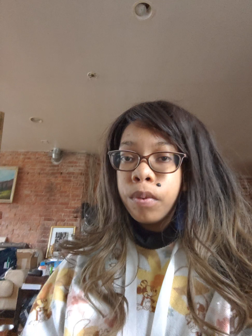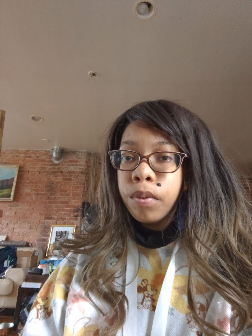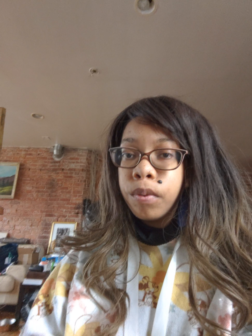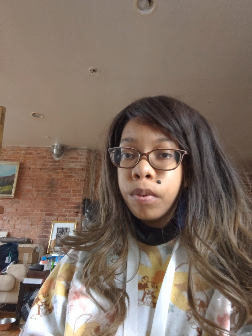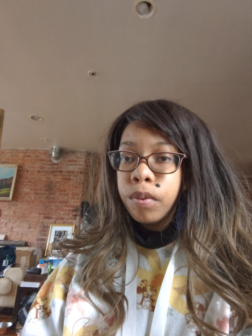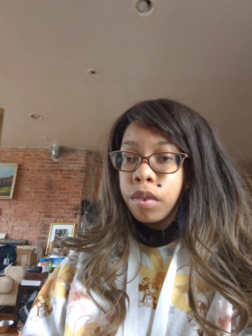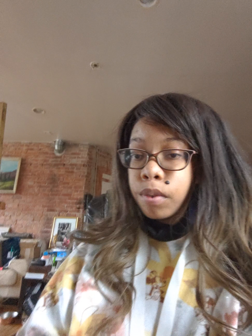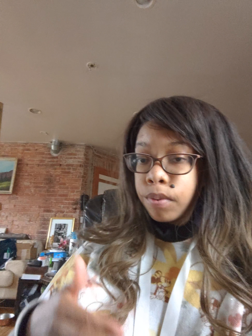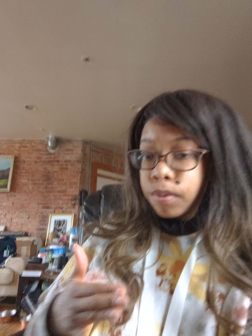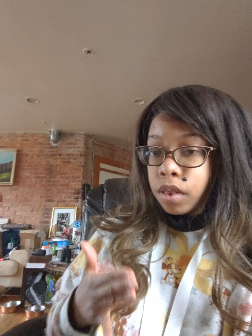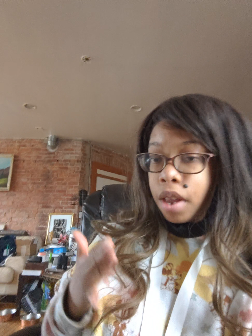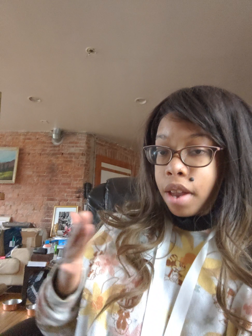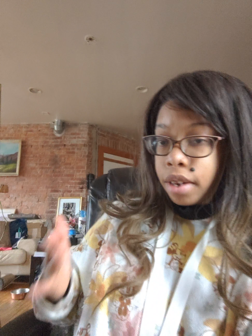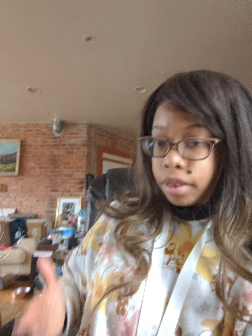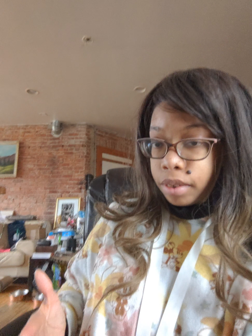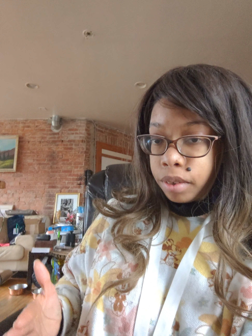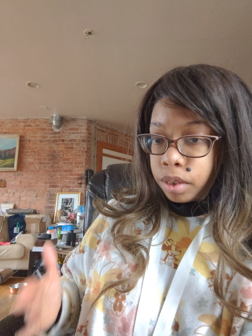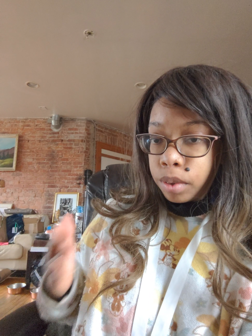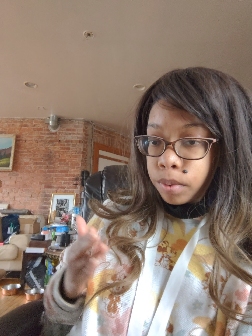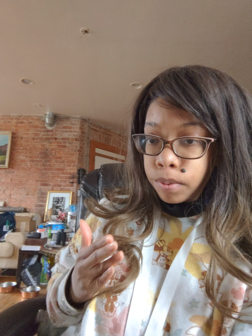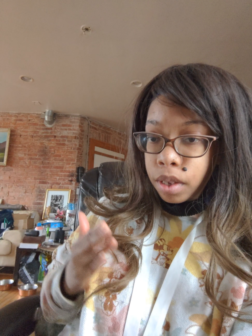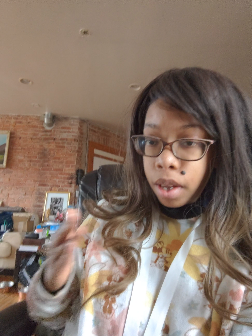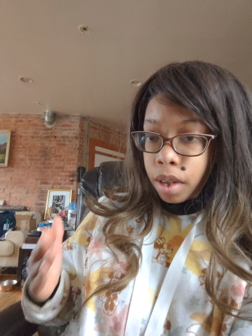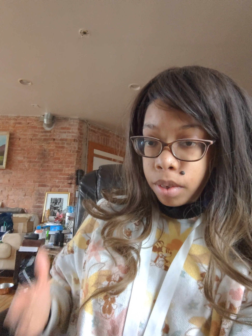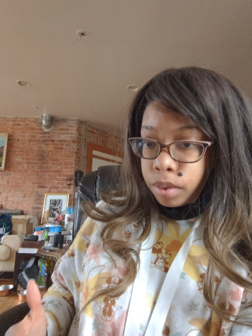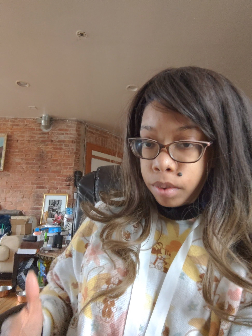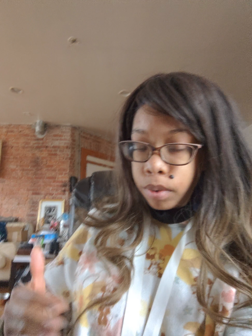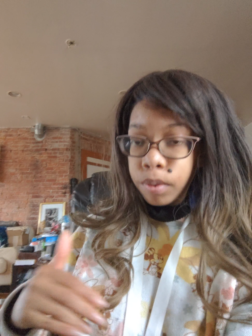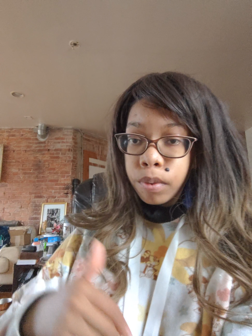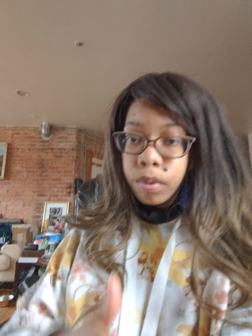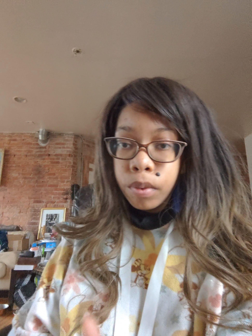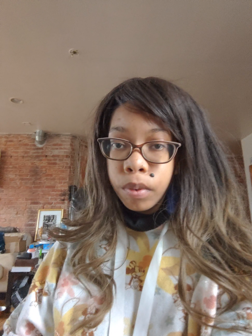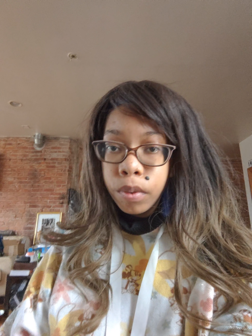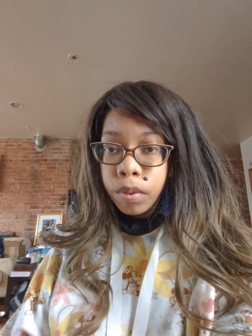beside